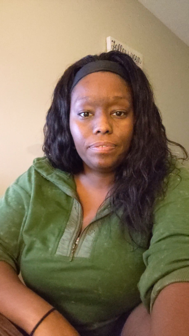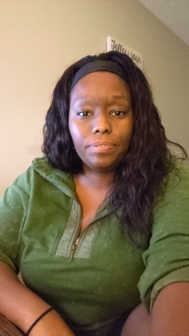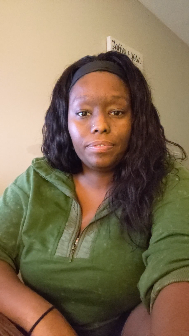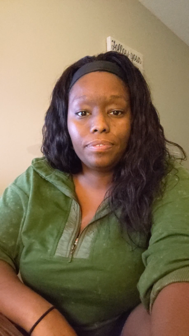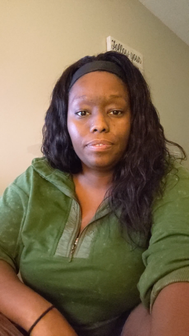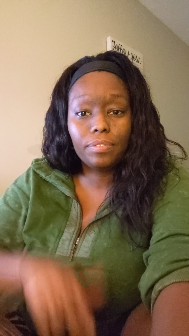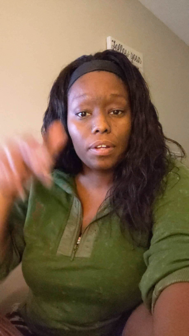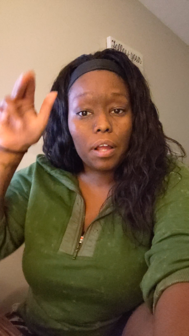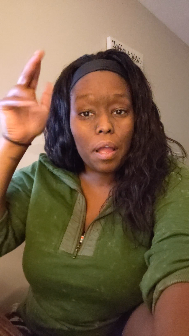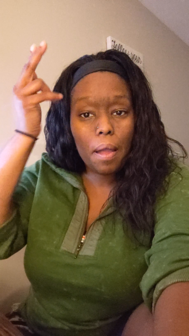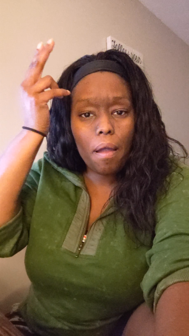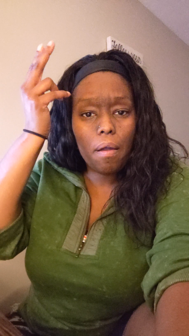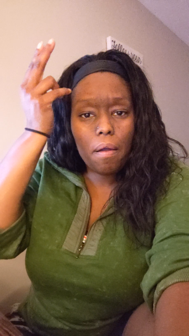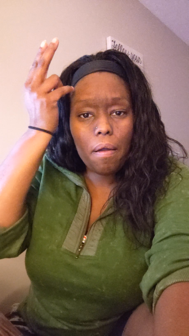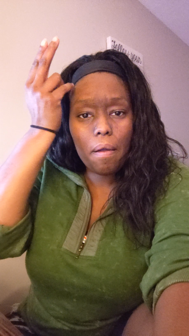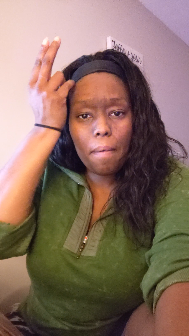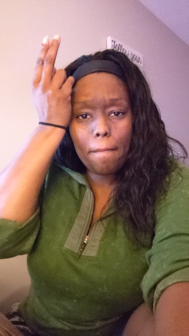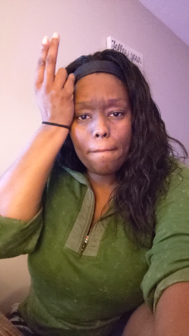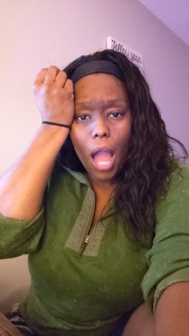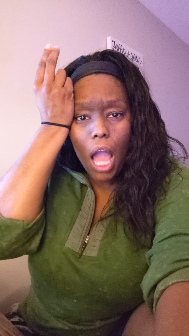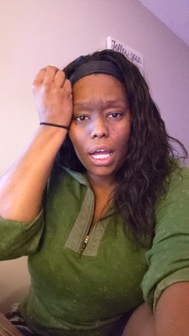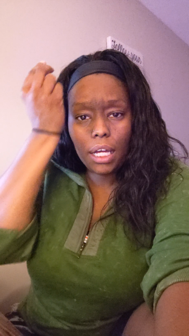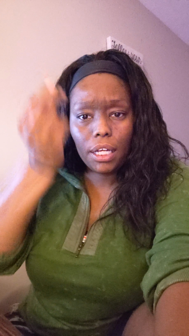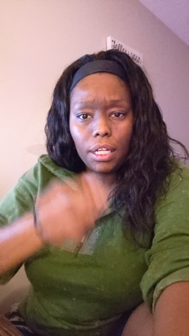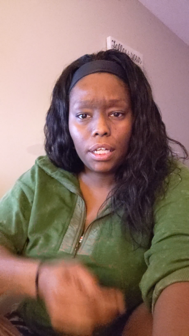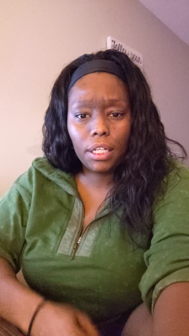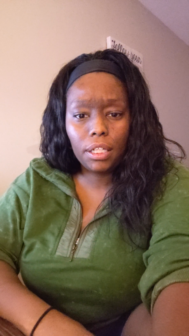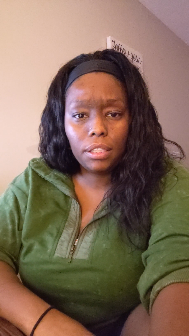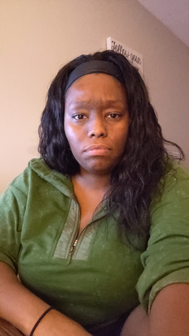bunny